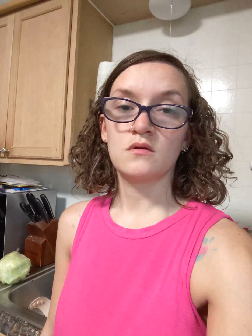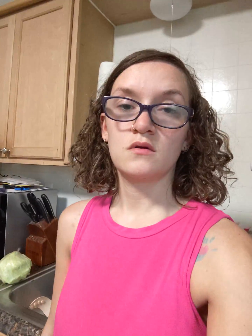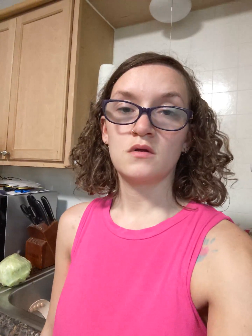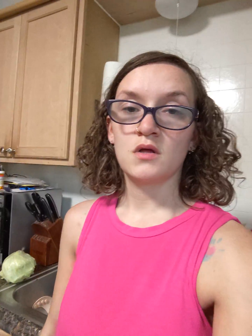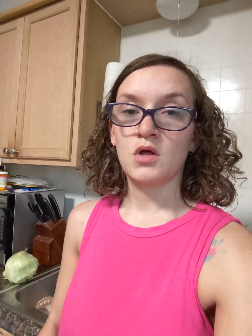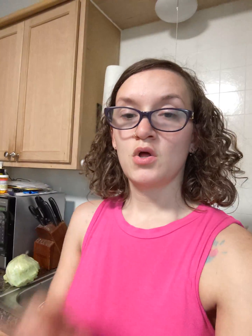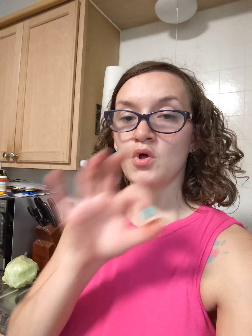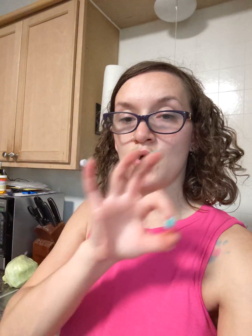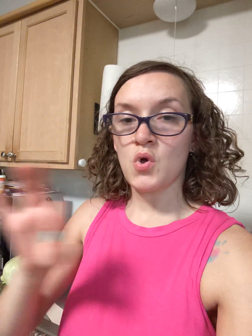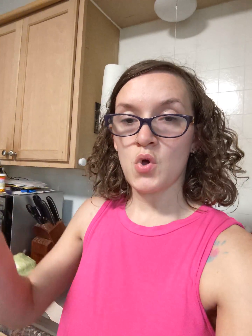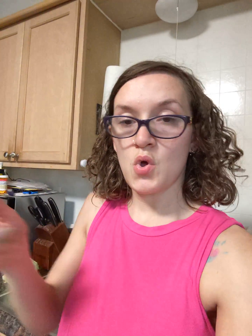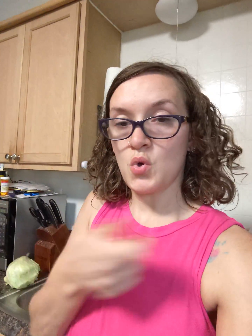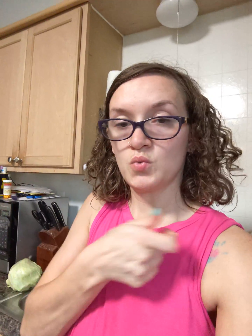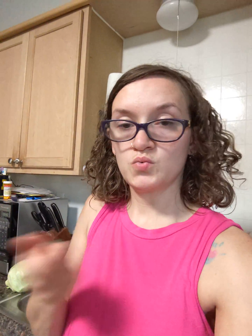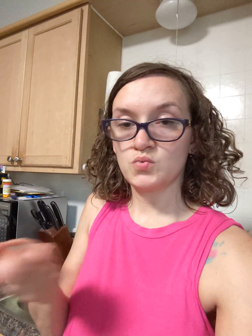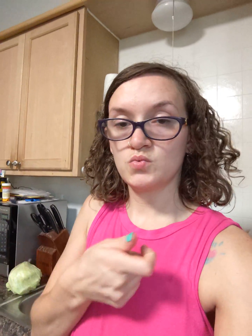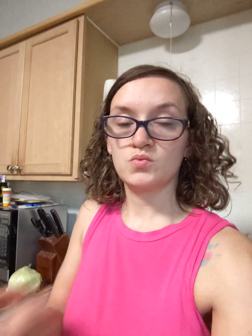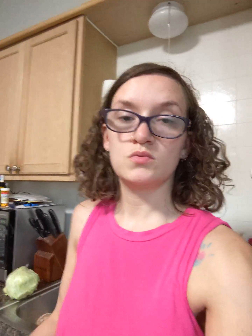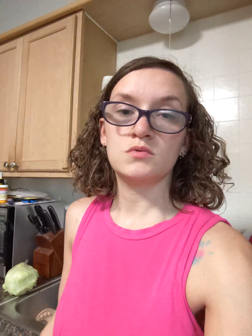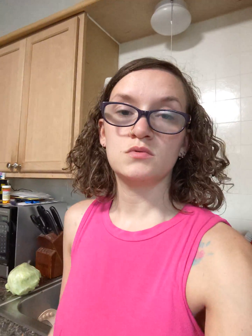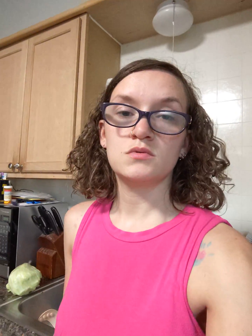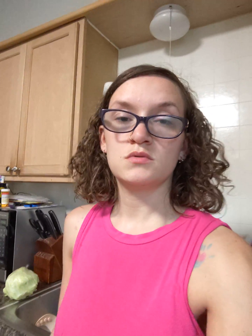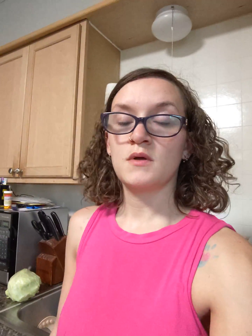hose